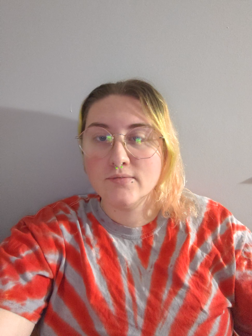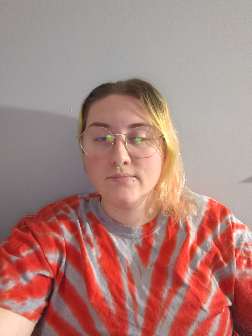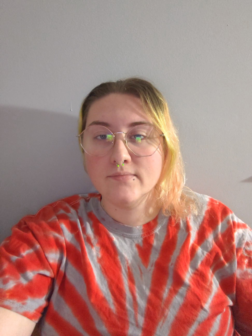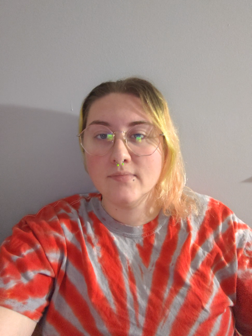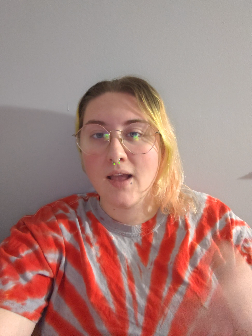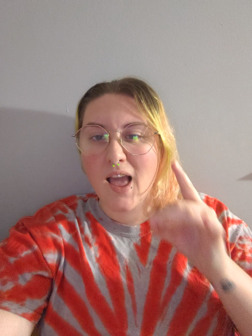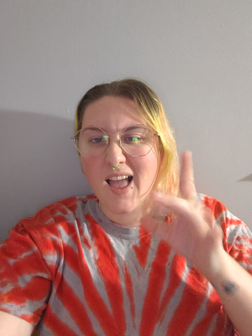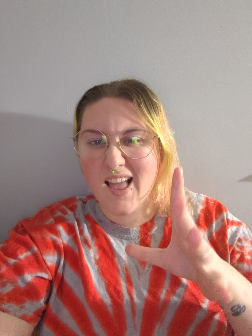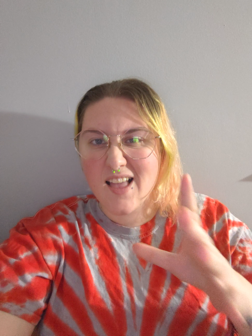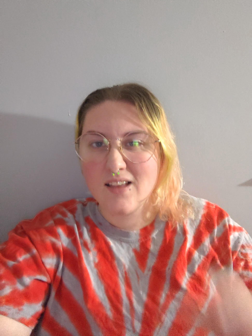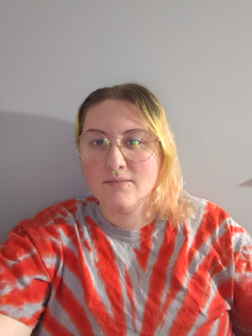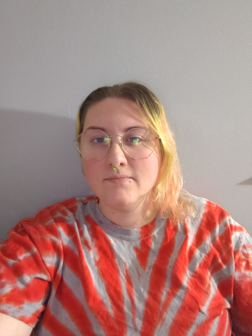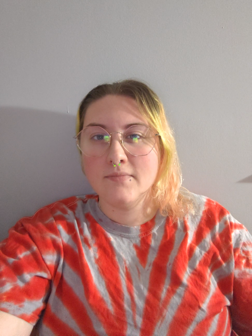hate